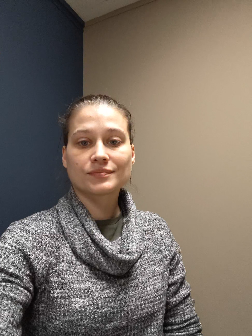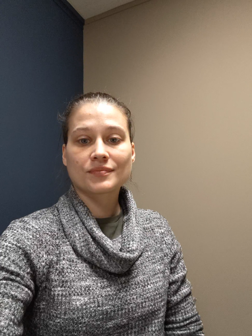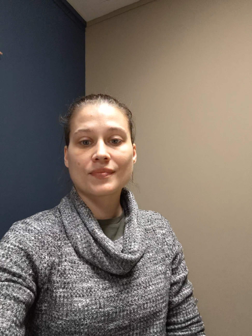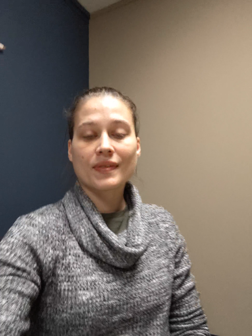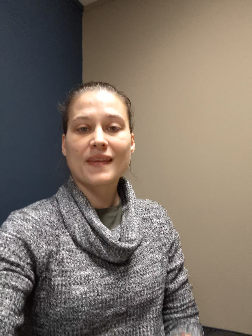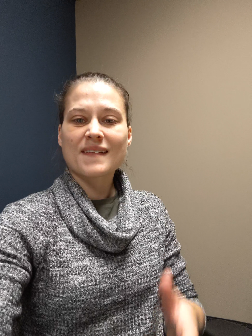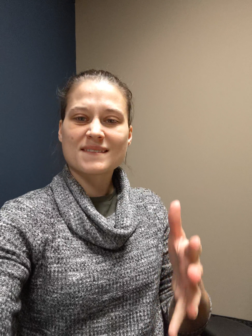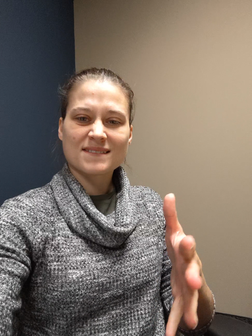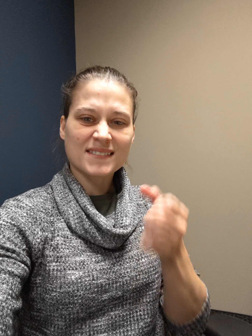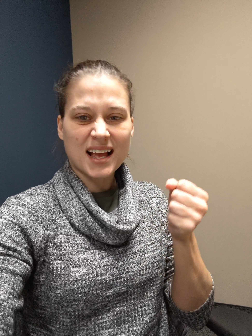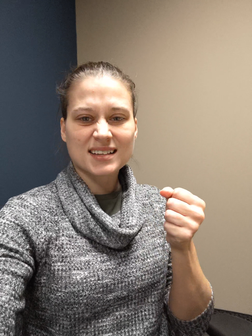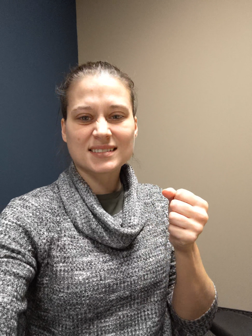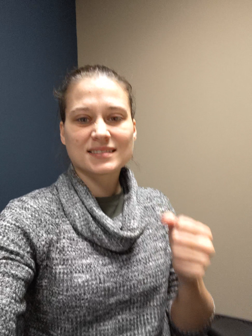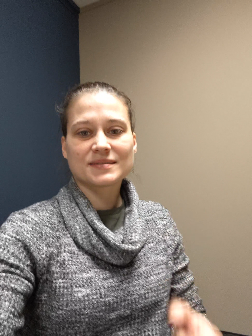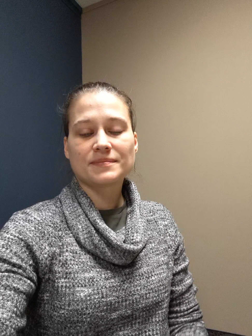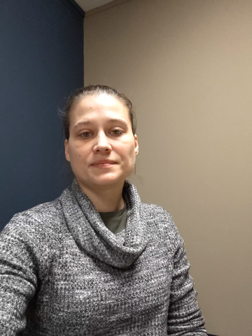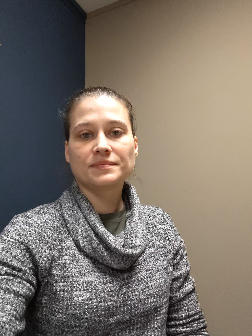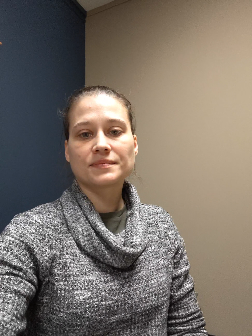fast